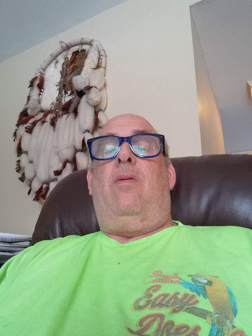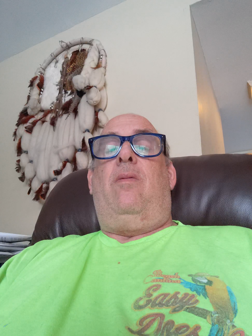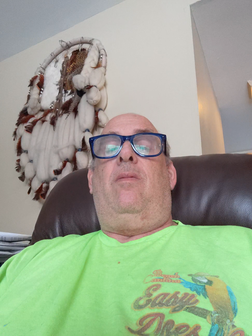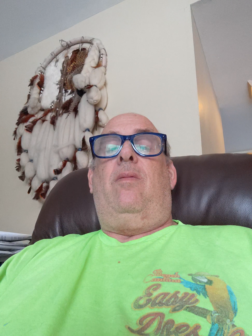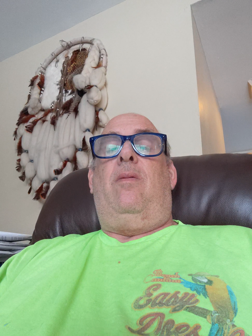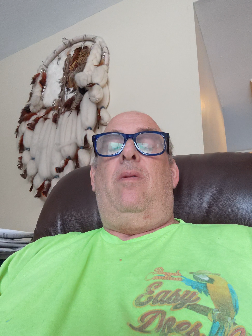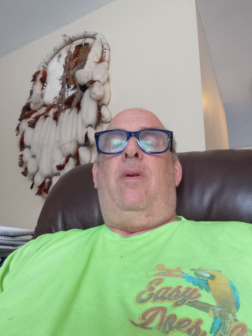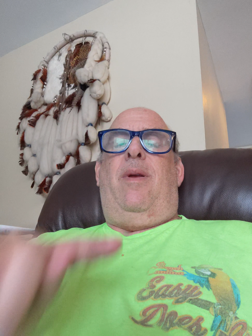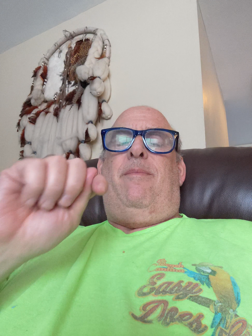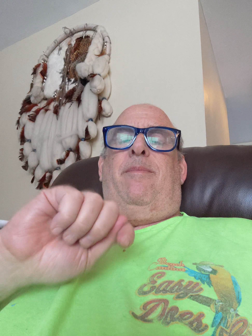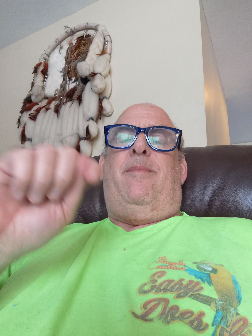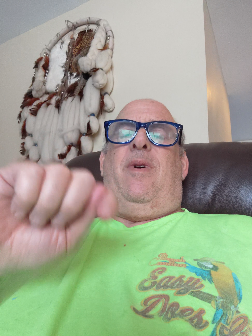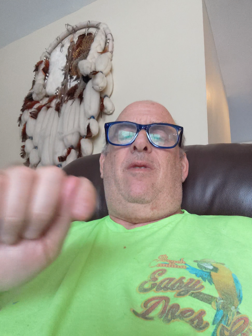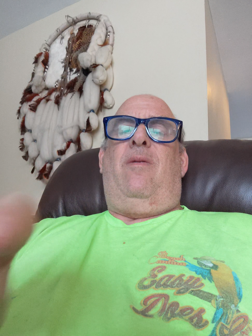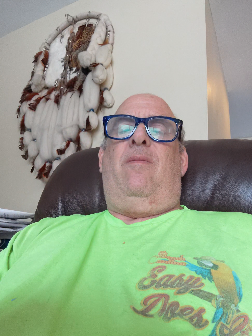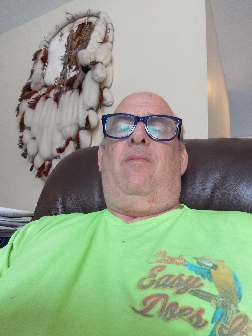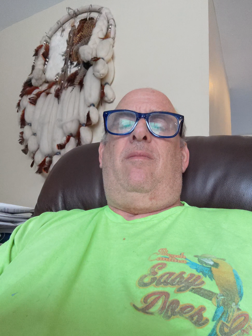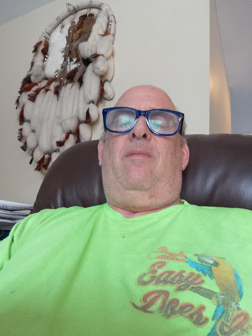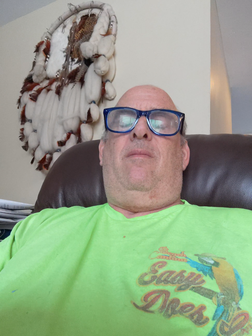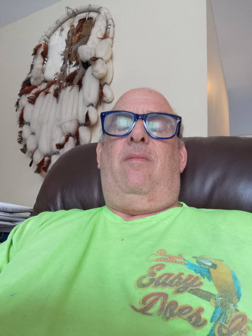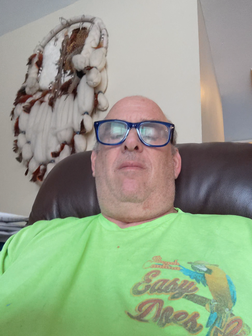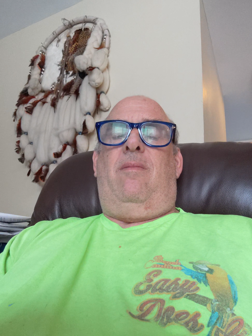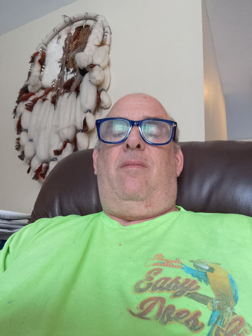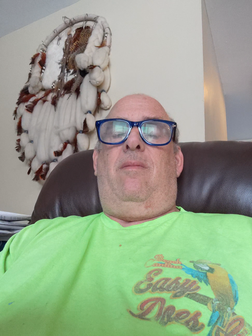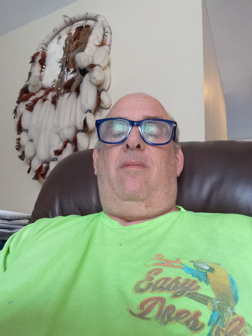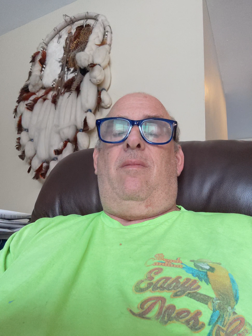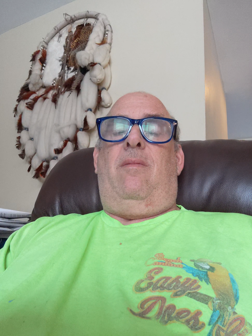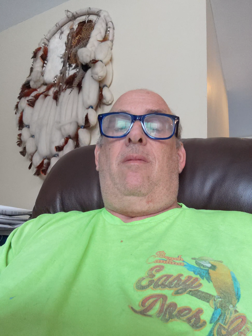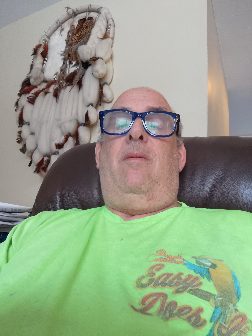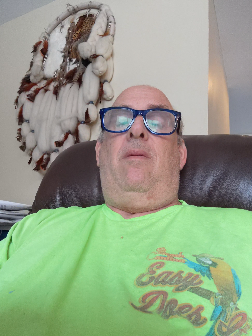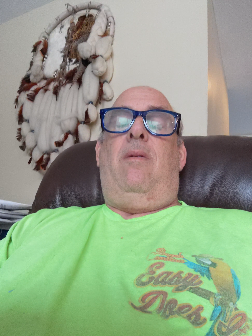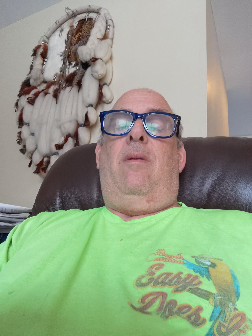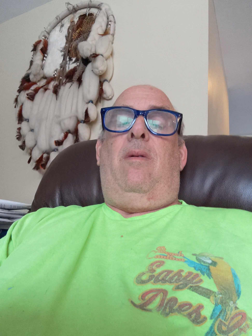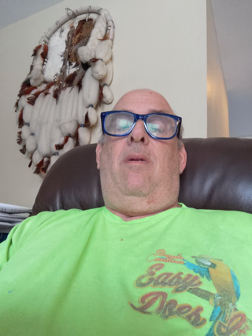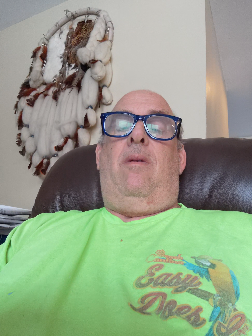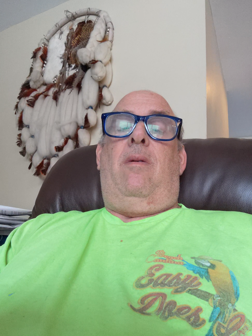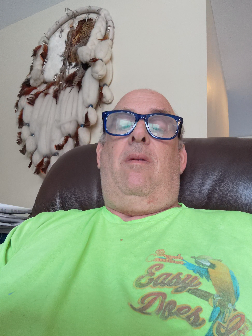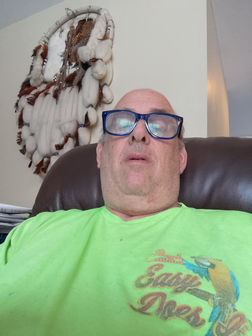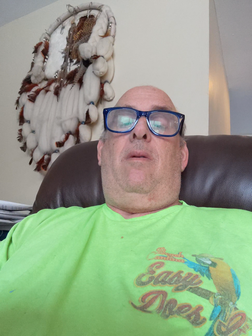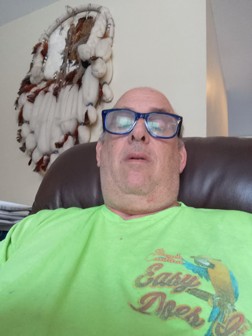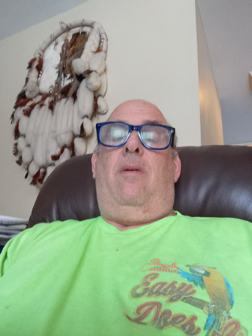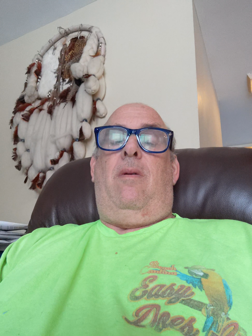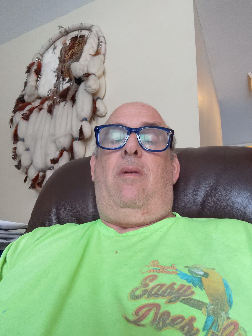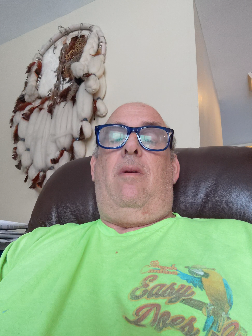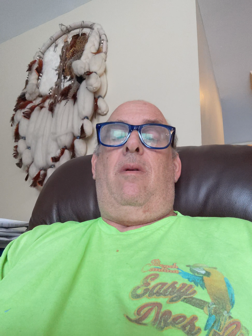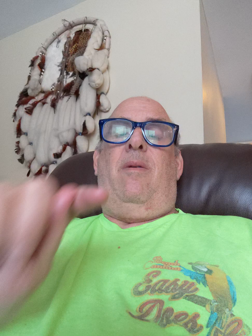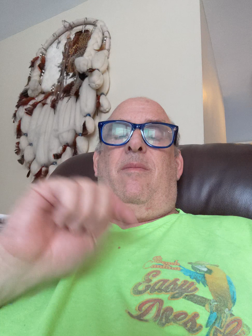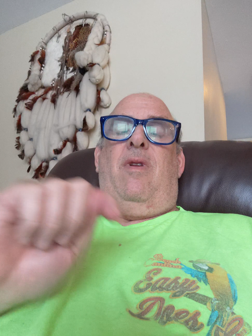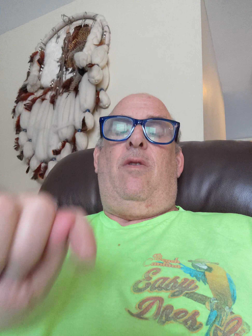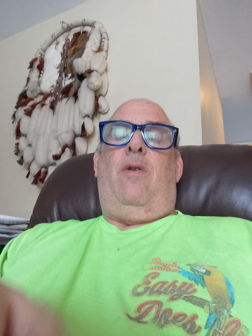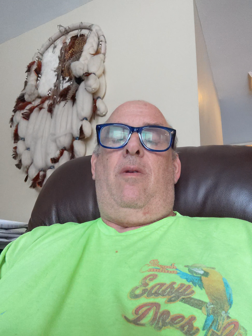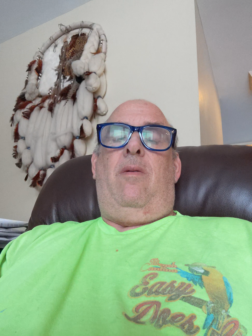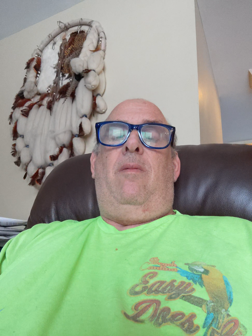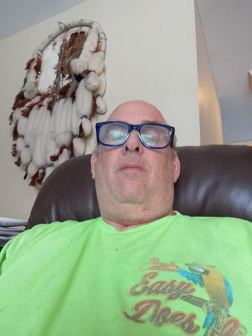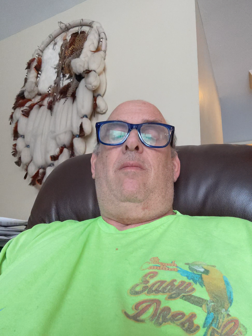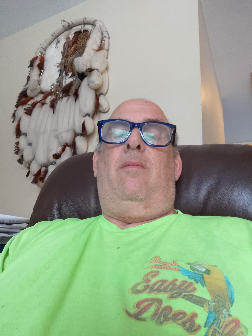potty